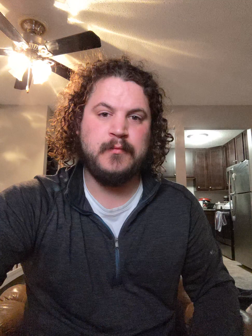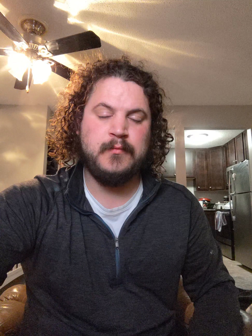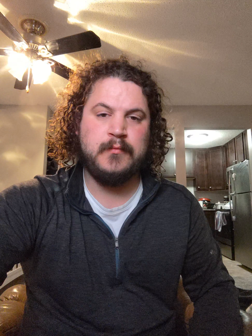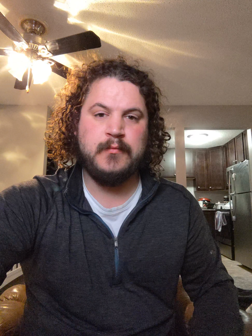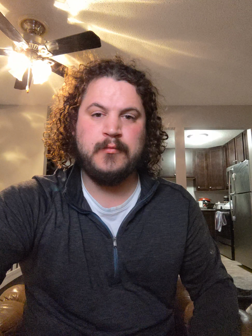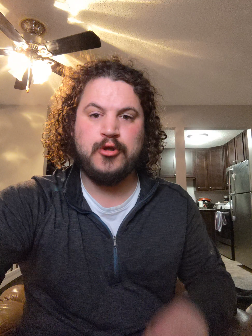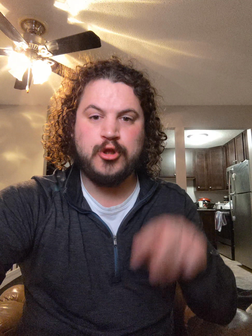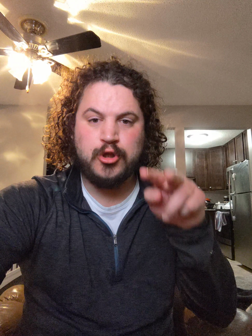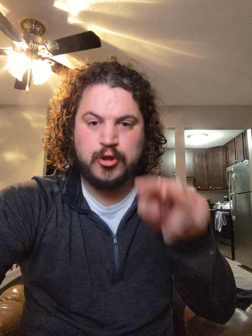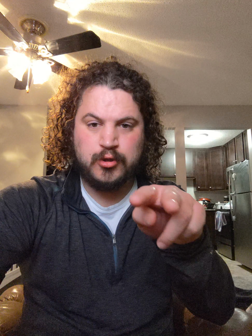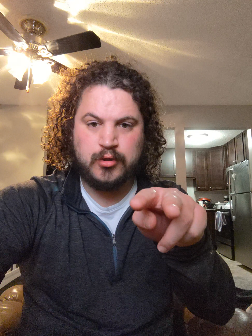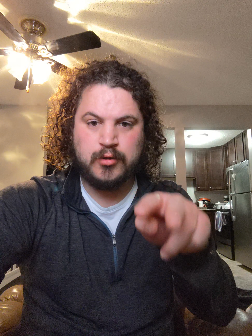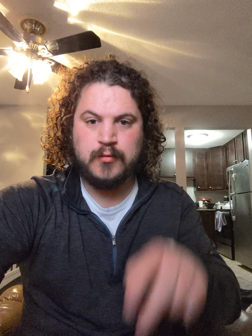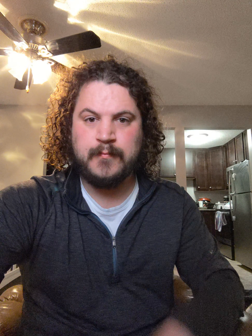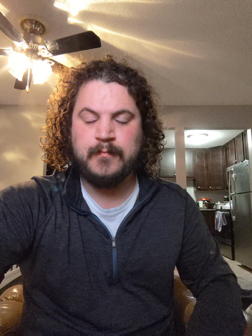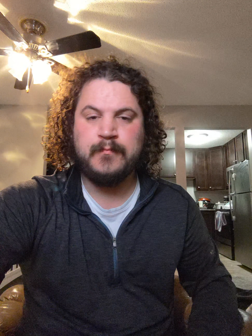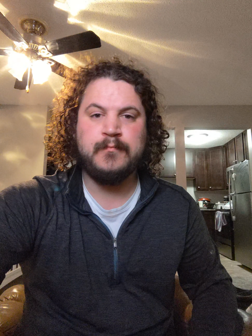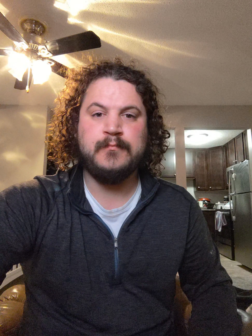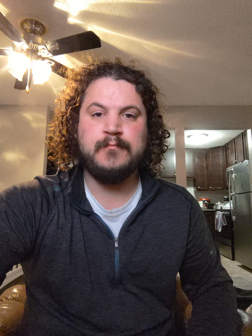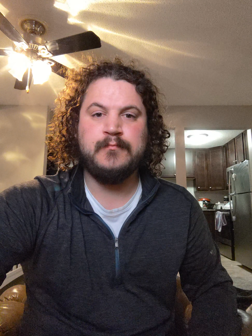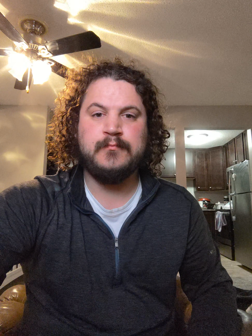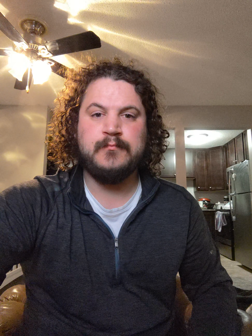look